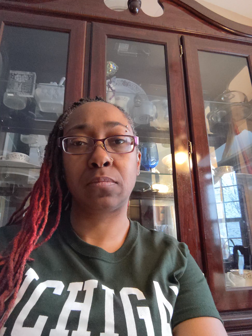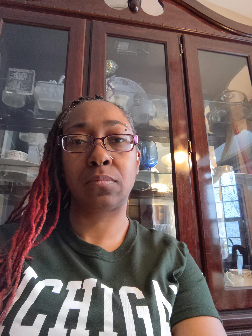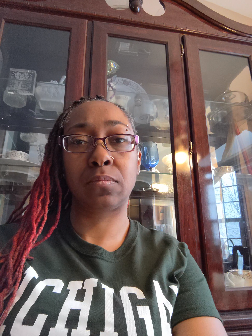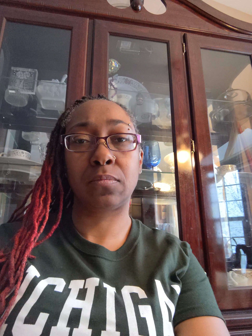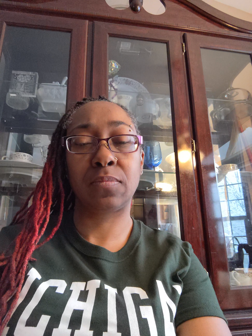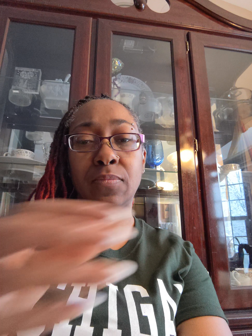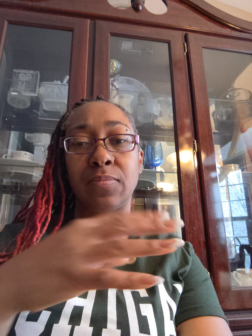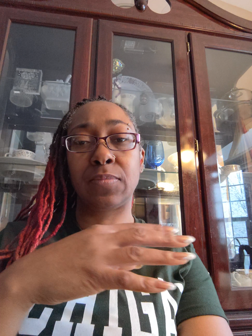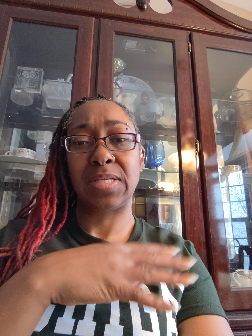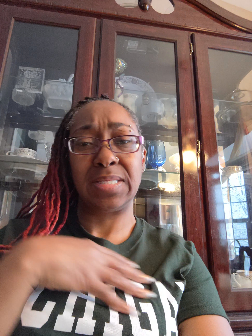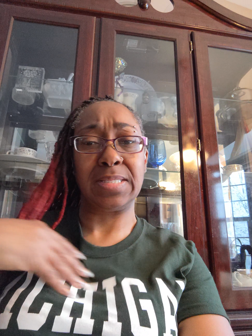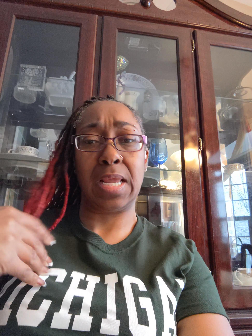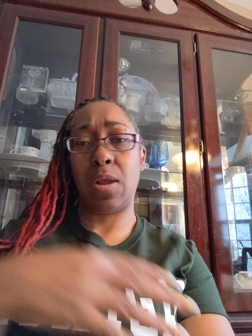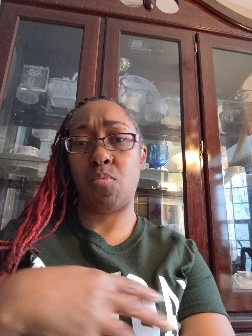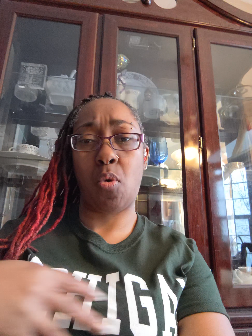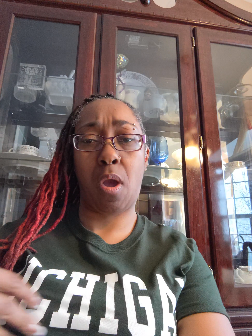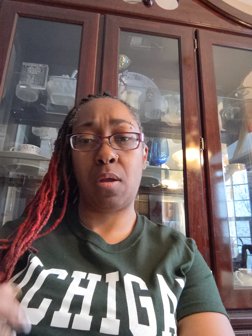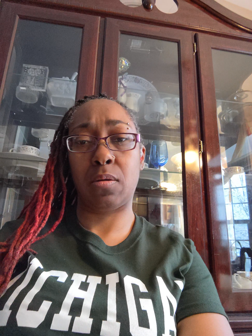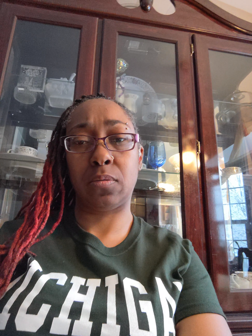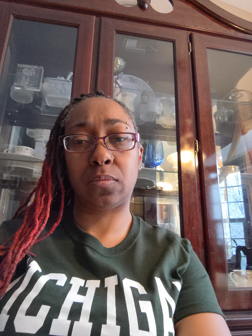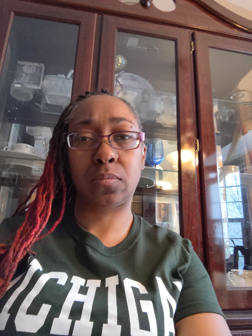zebra